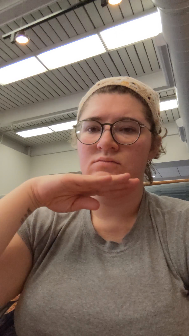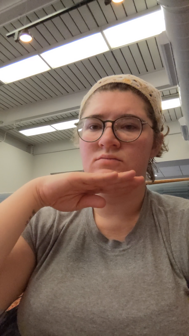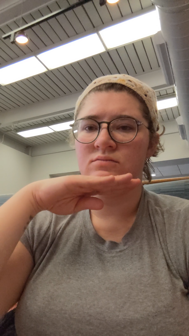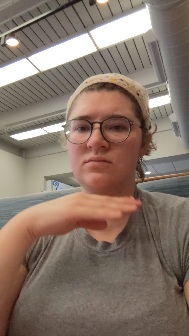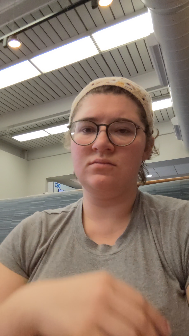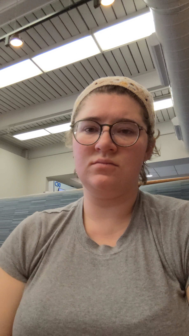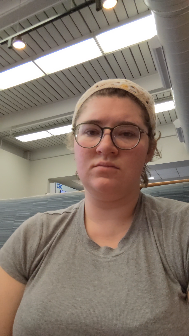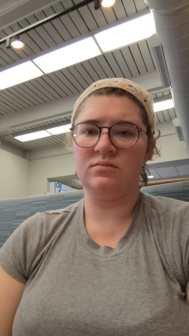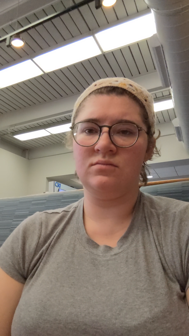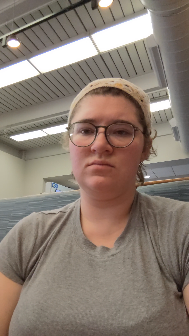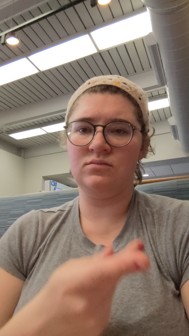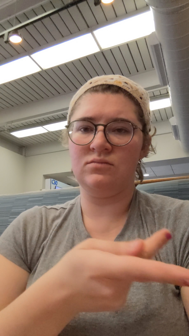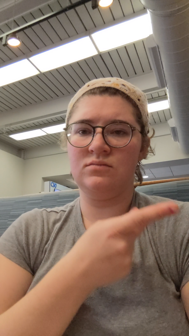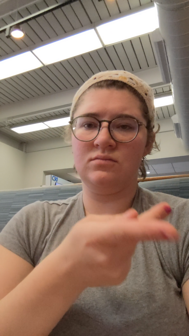sheep